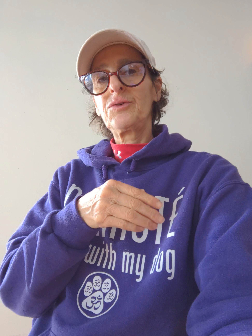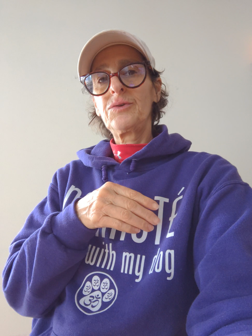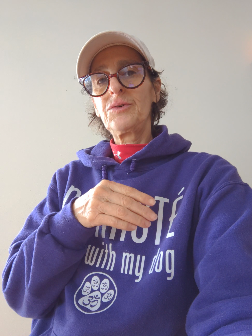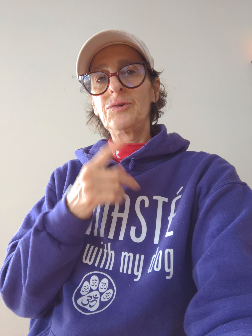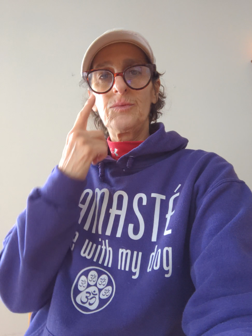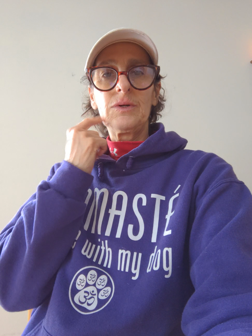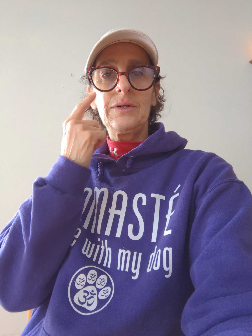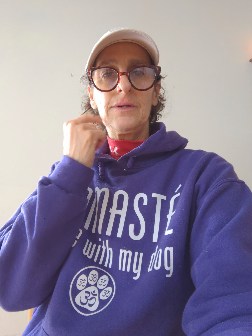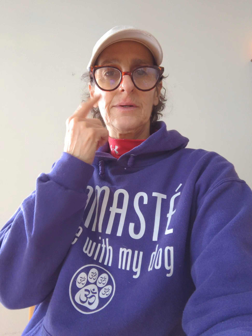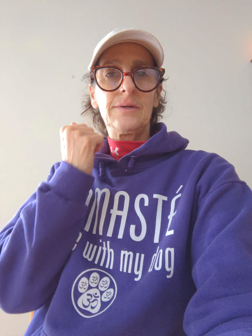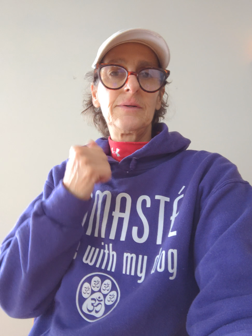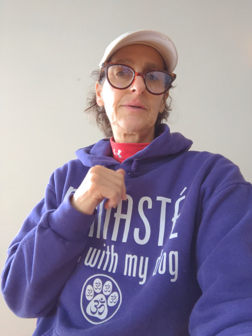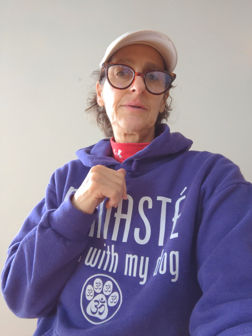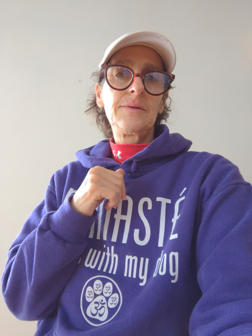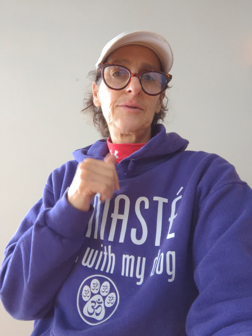cry